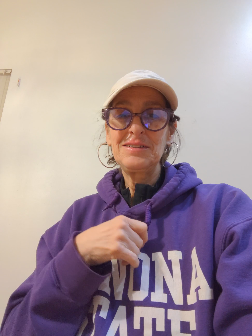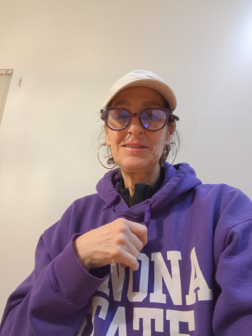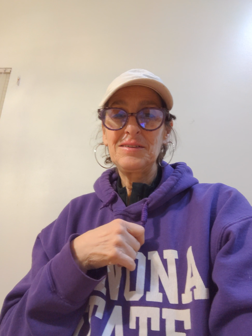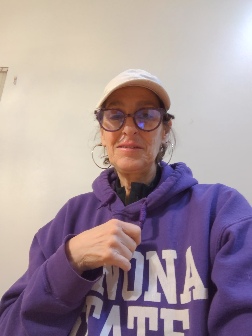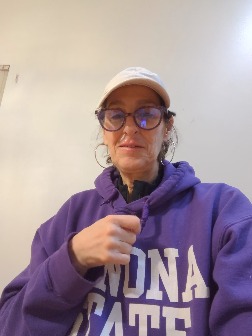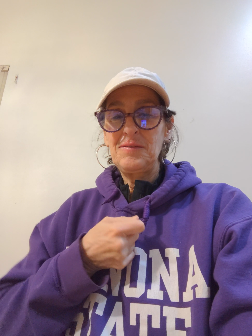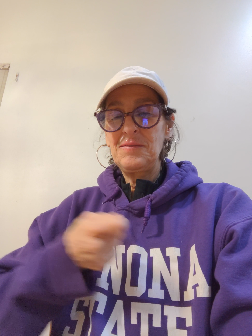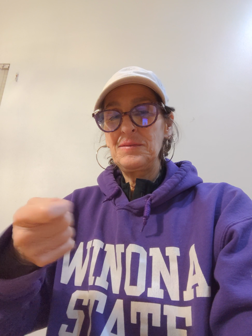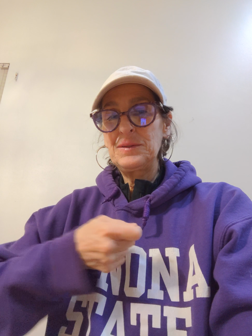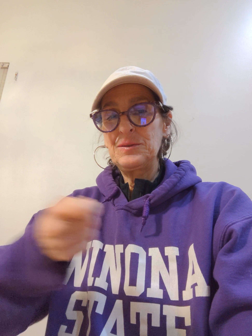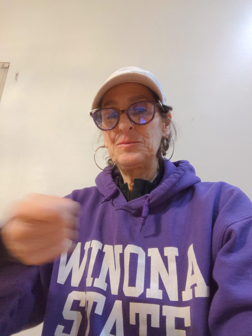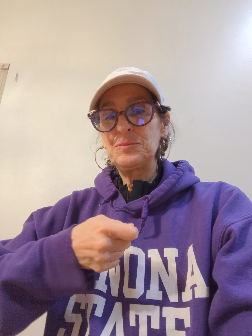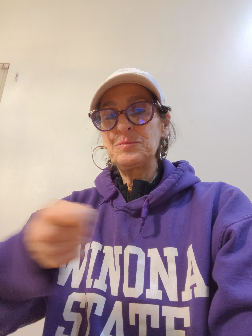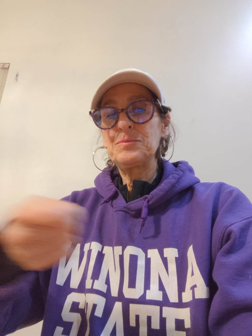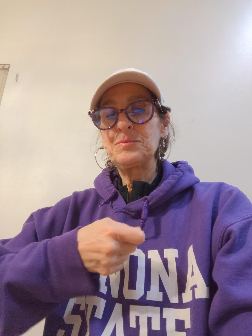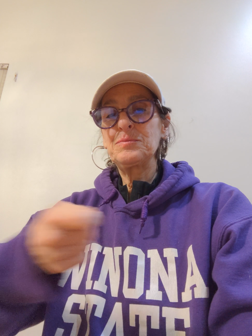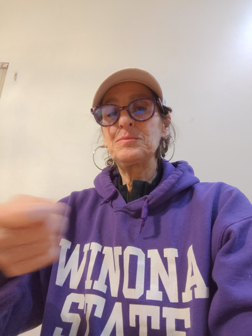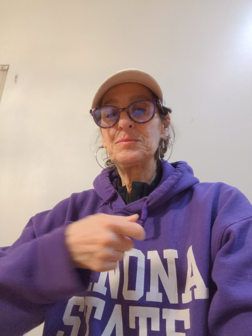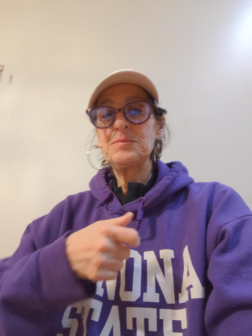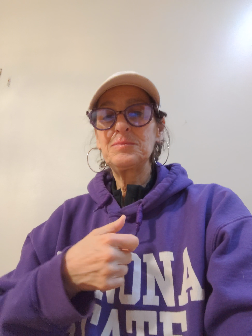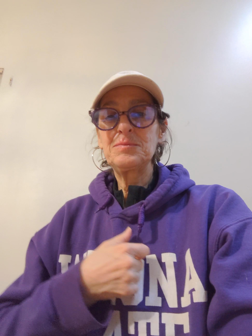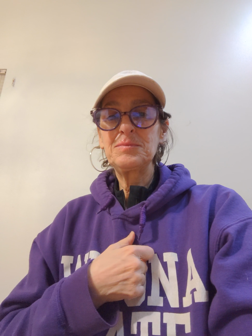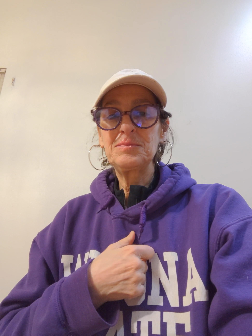vacuum